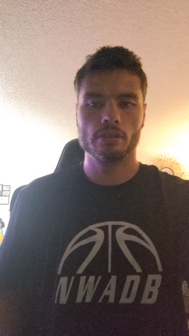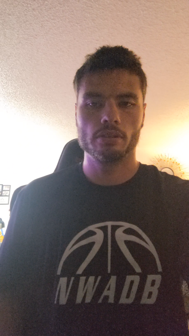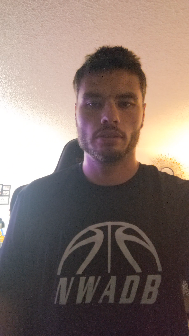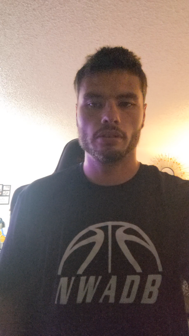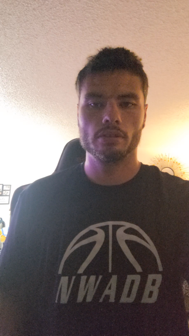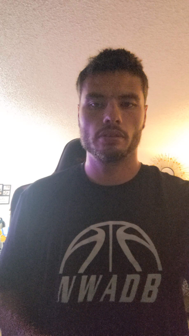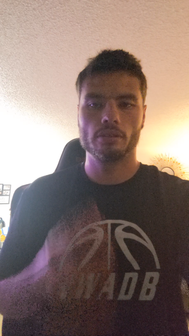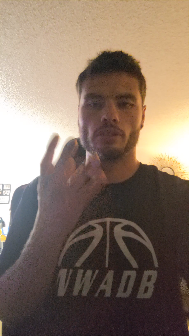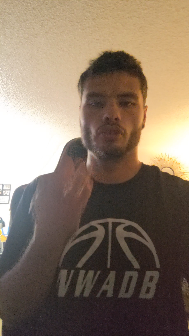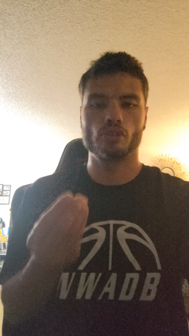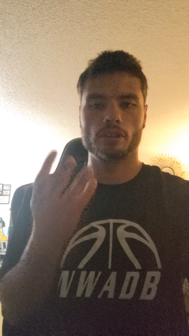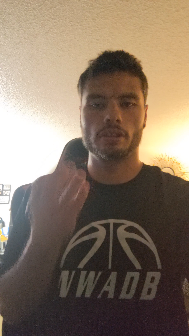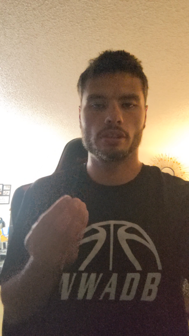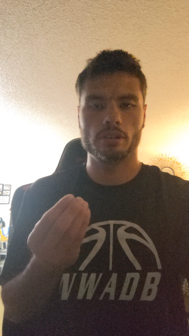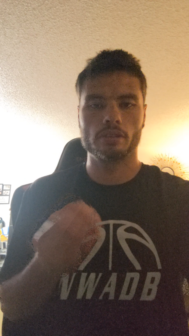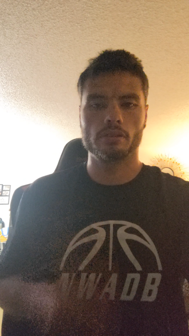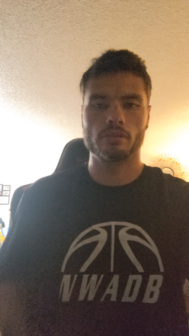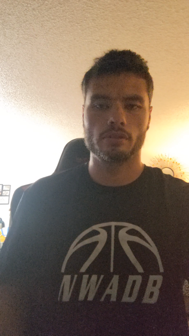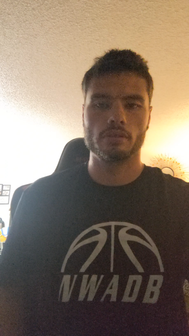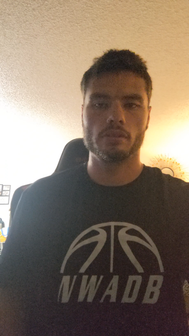gentle